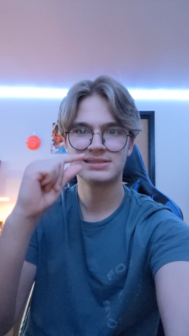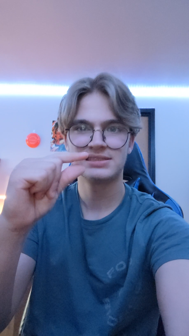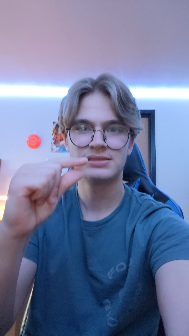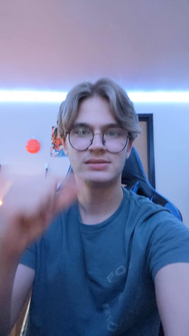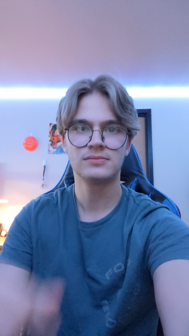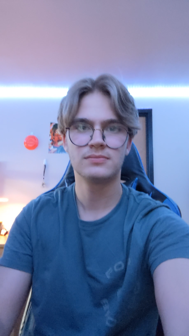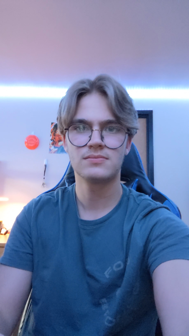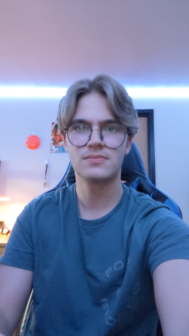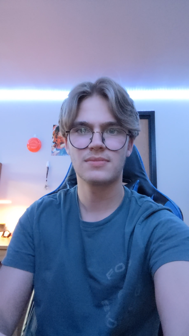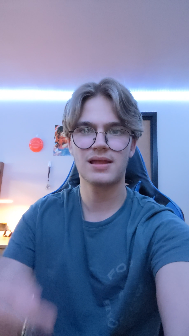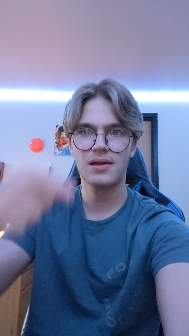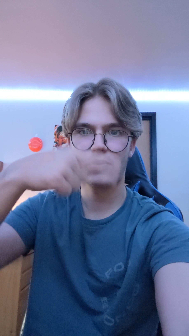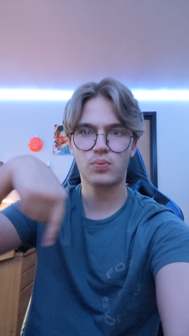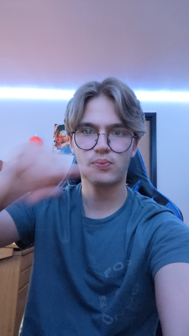around